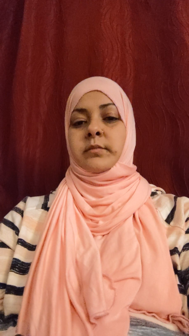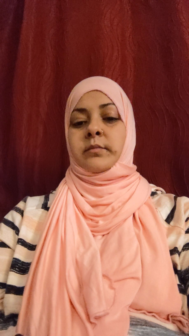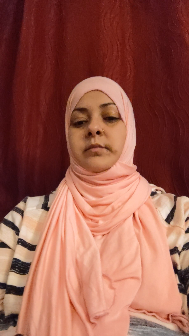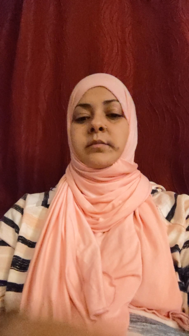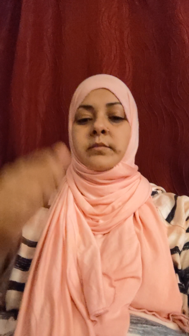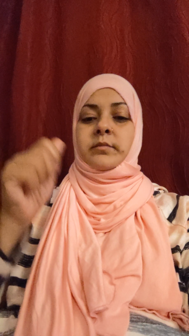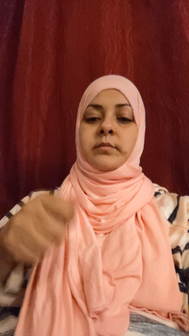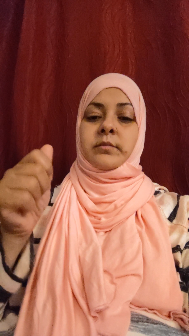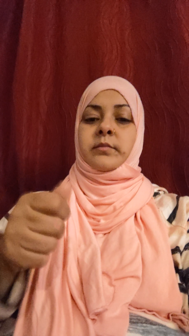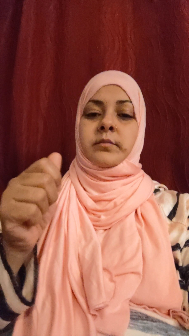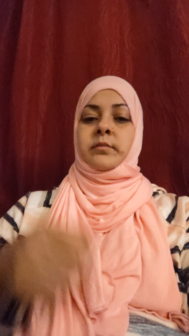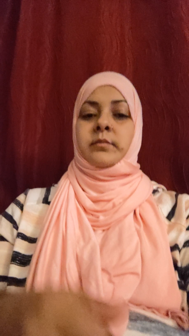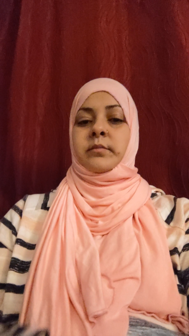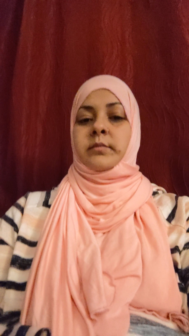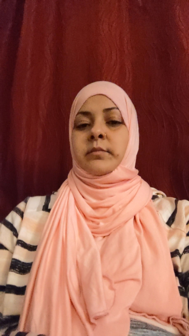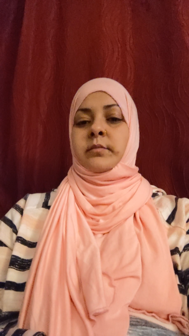hammer